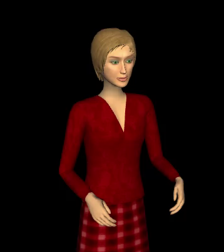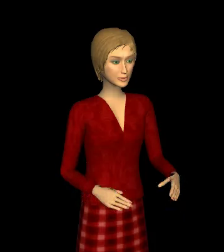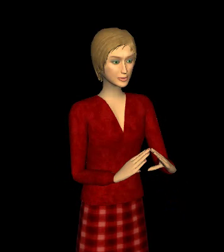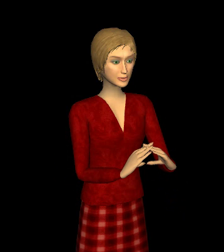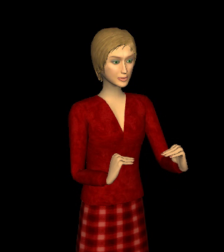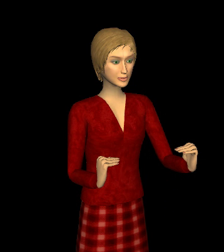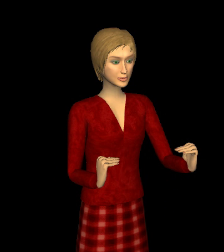هادئ